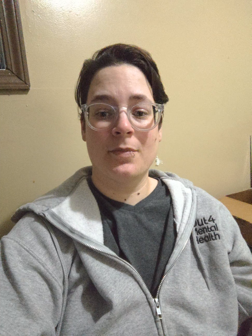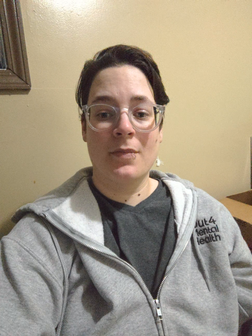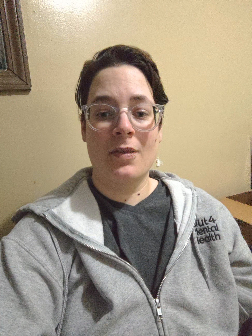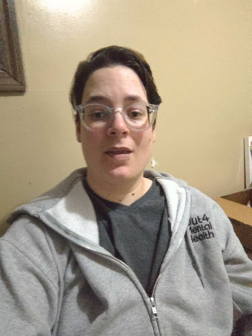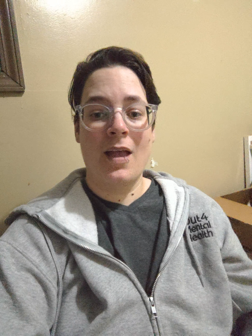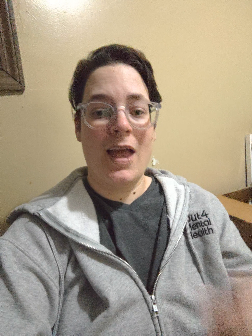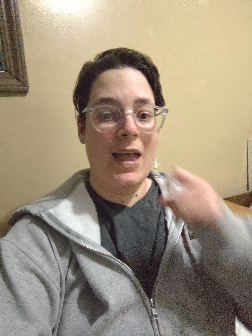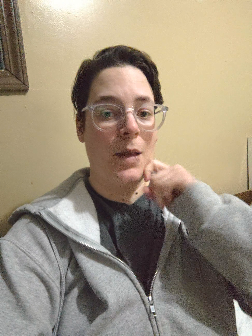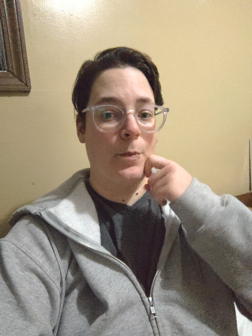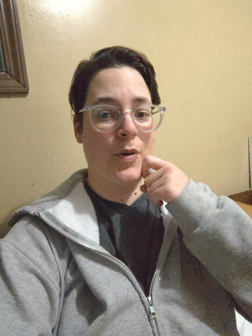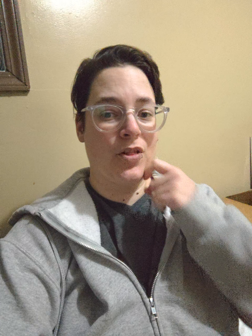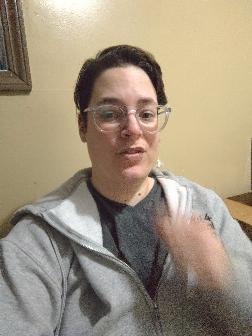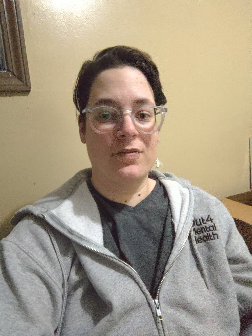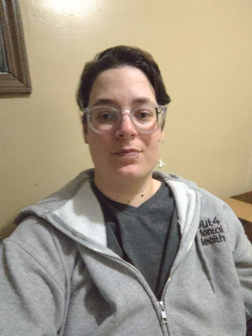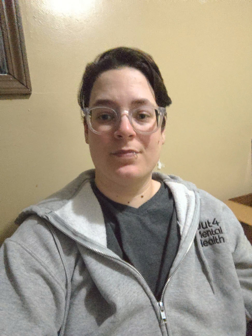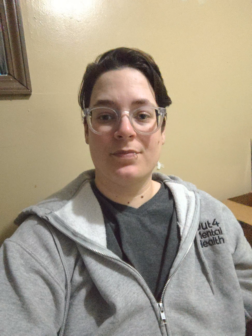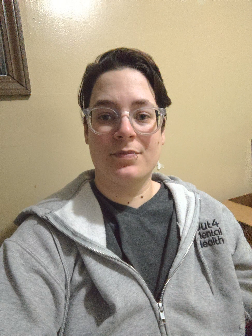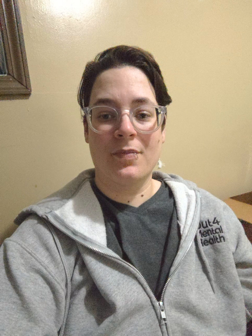apple